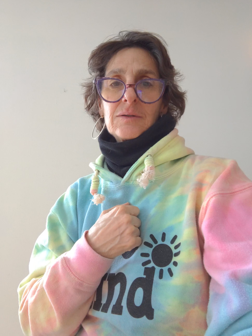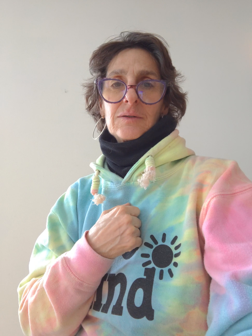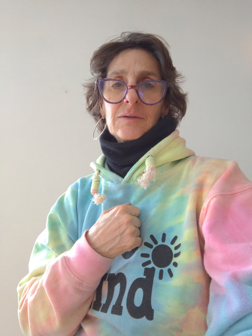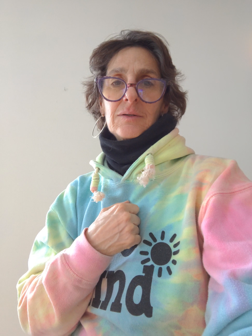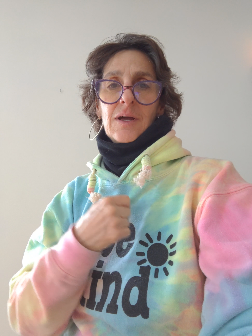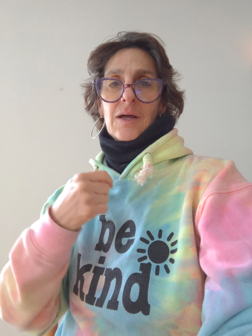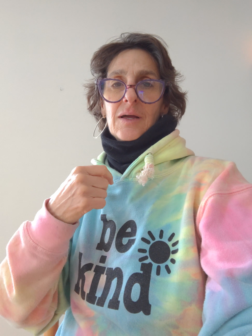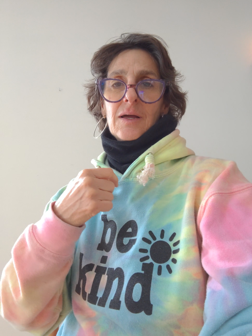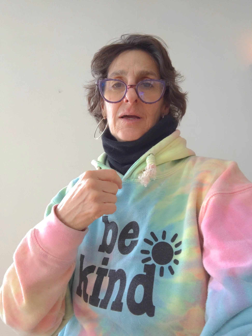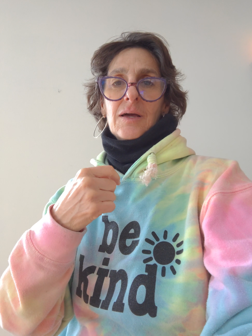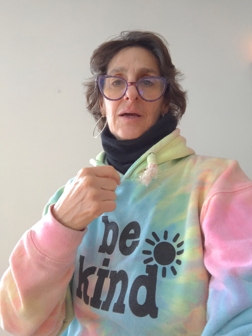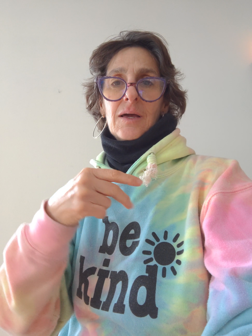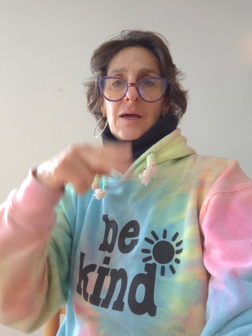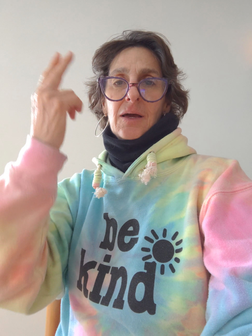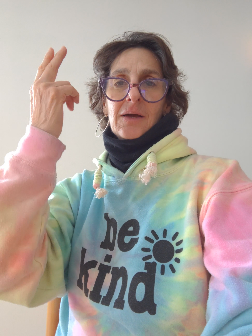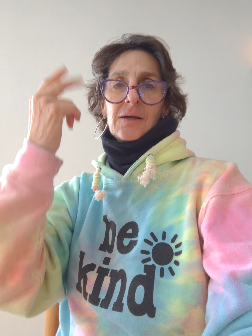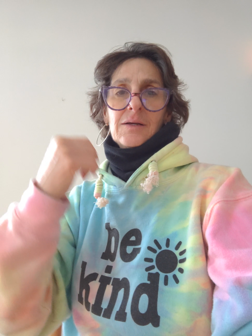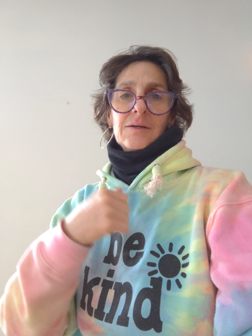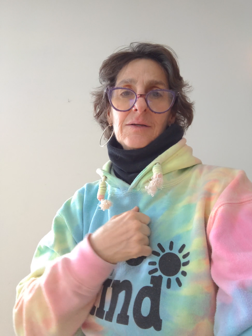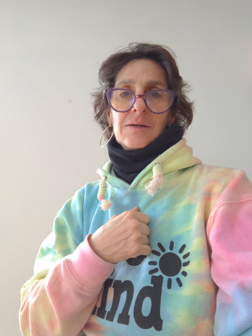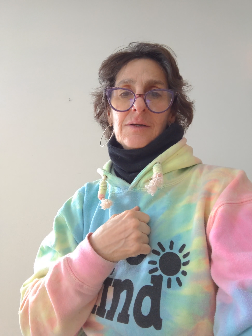high